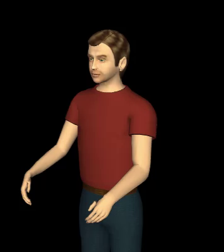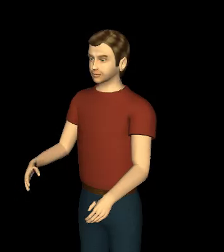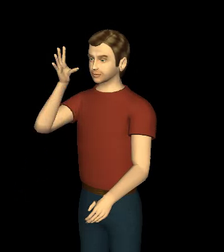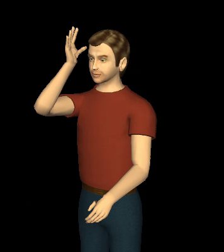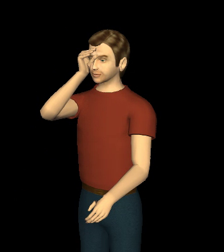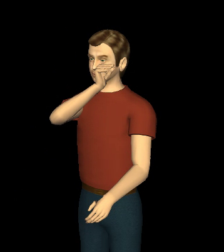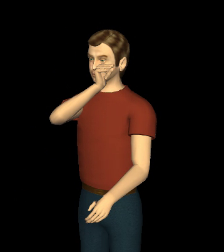ينسى